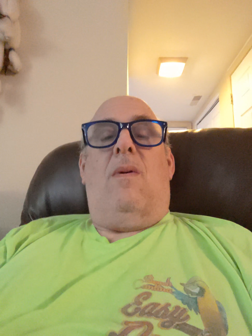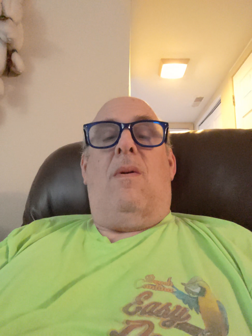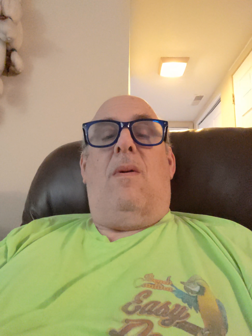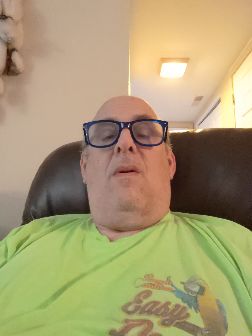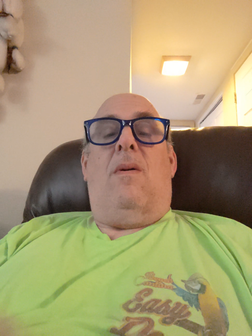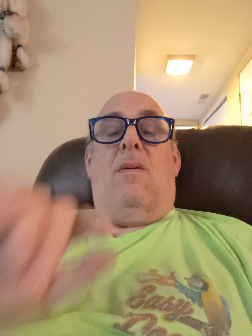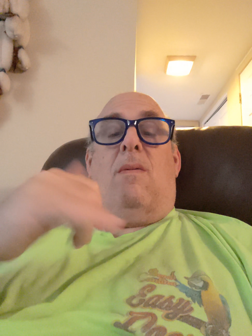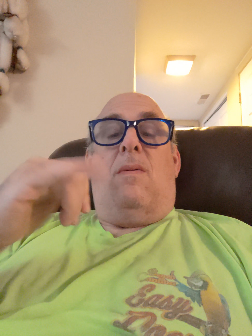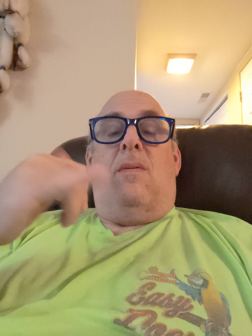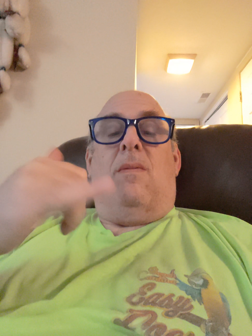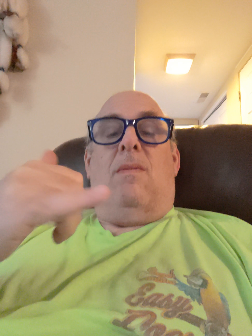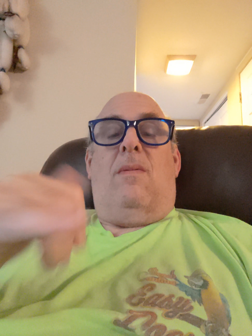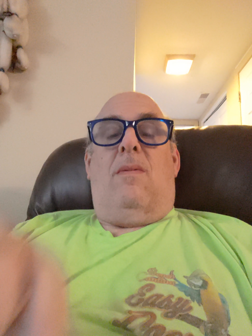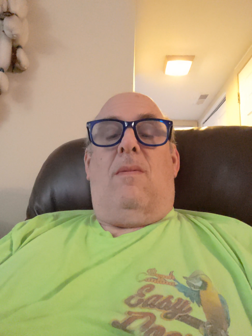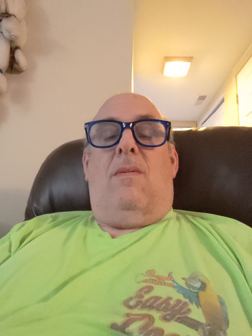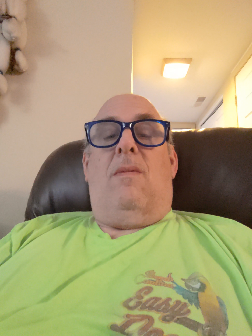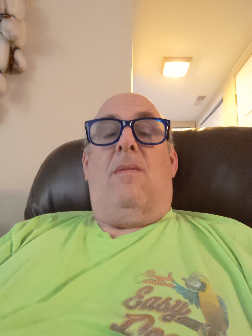yellow